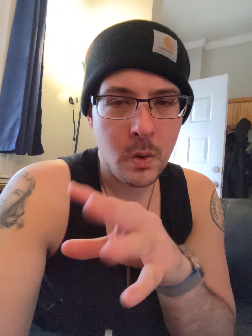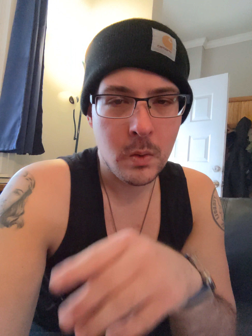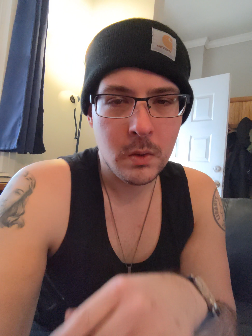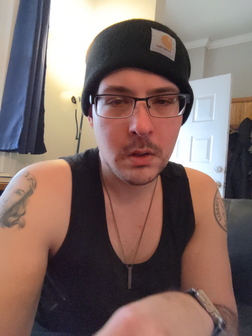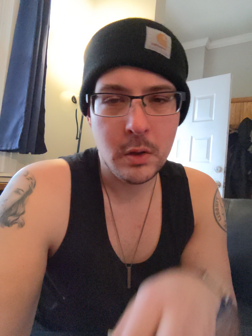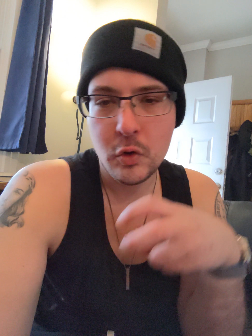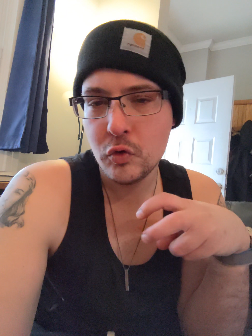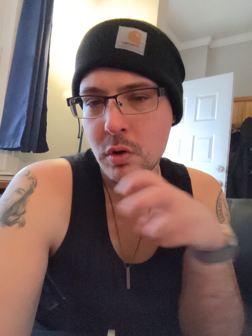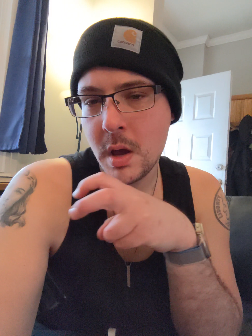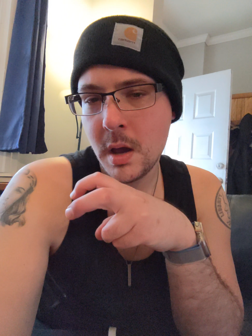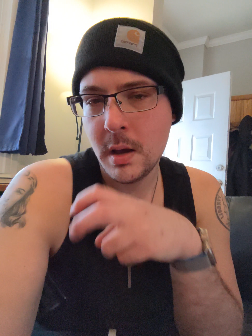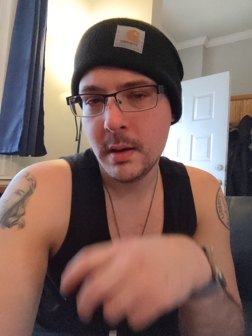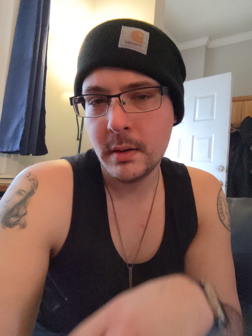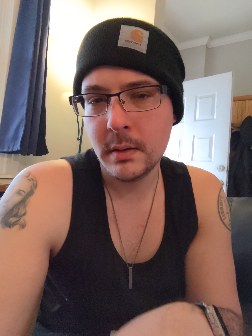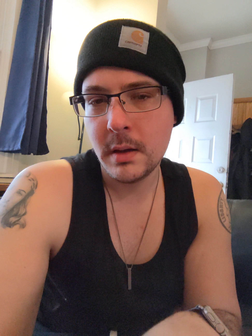ride